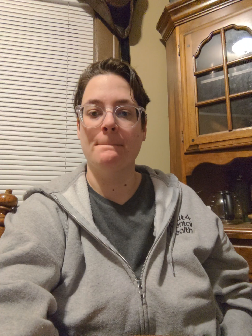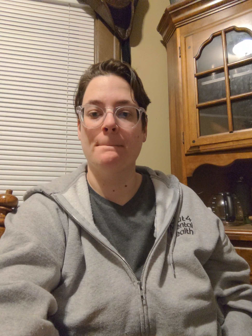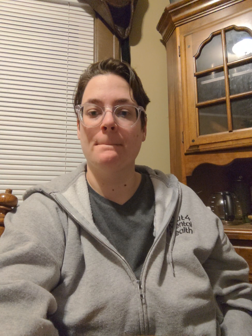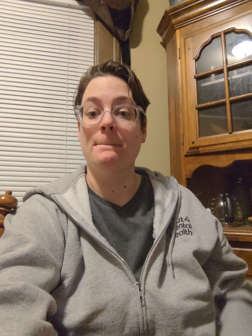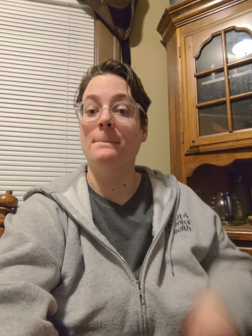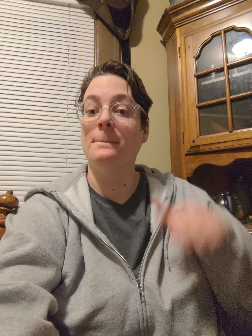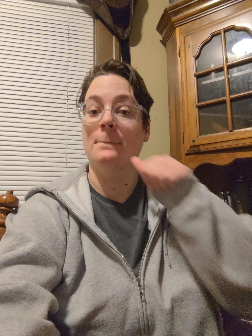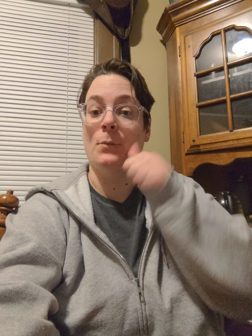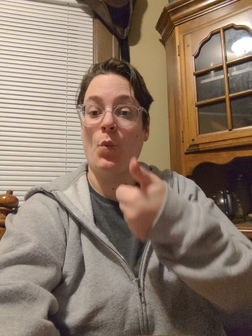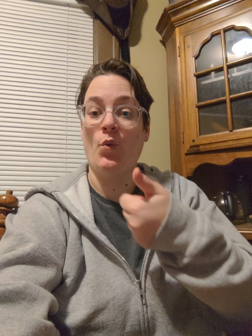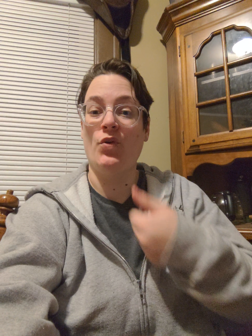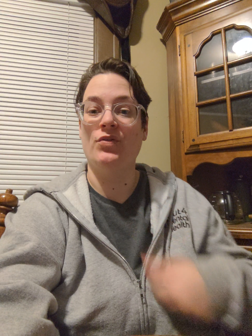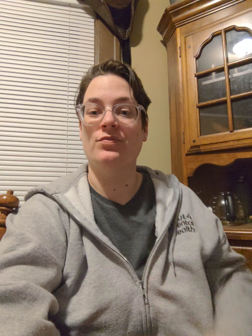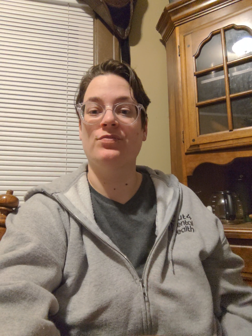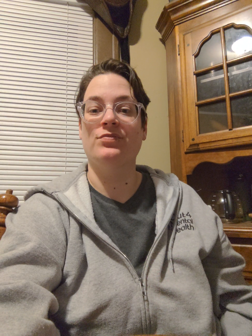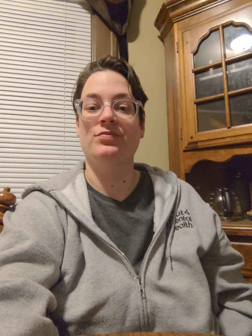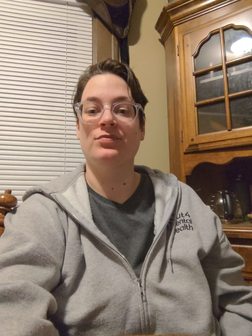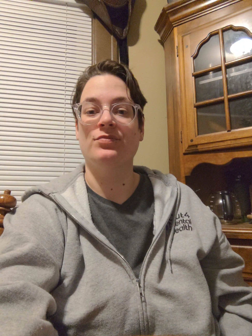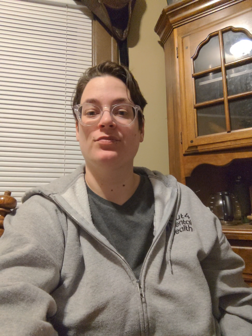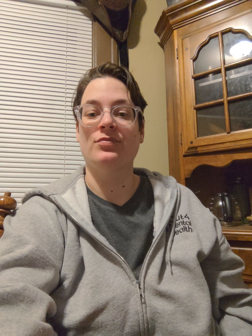tomorrow